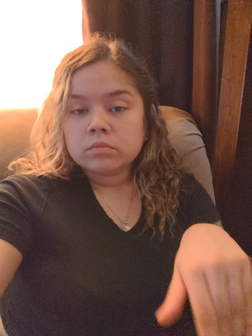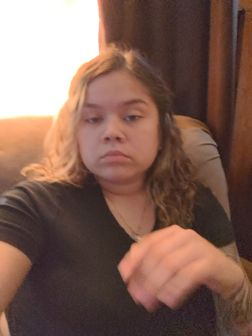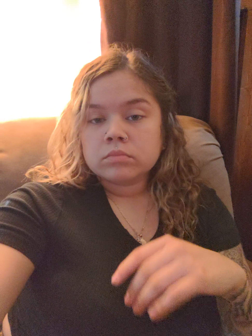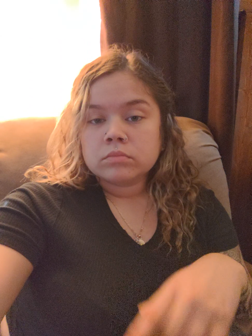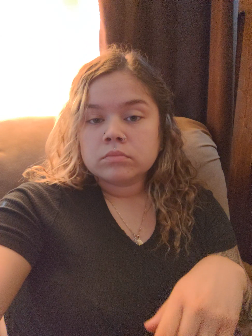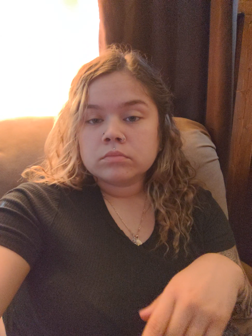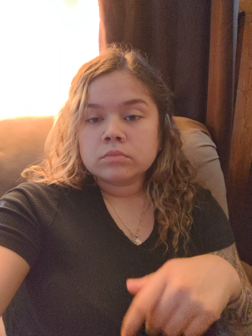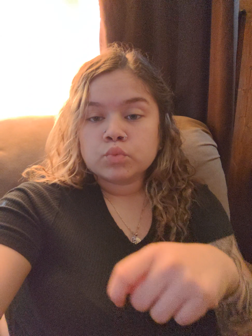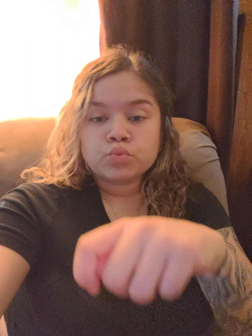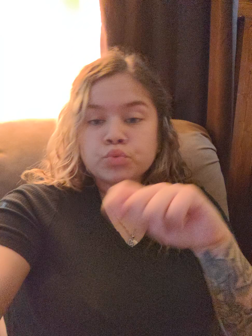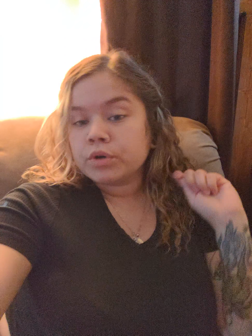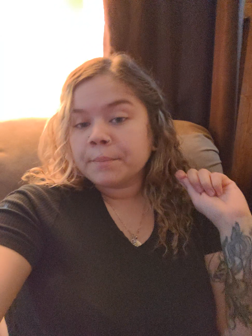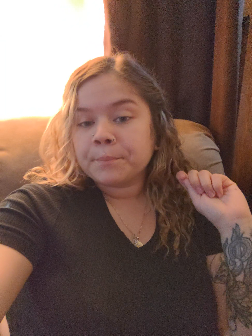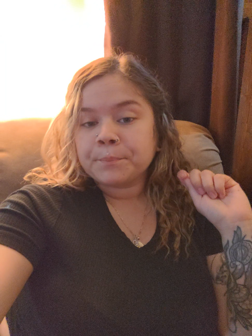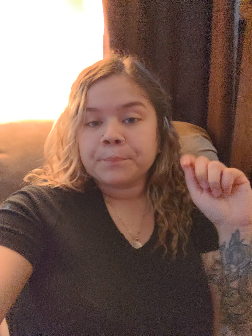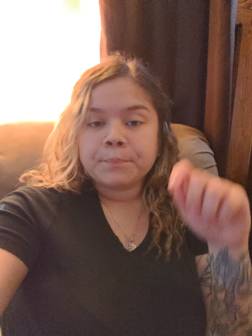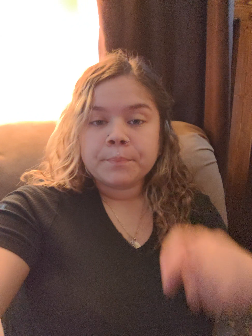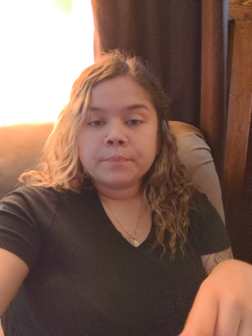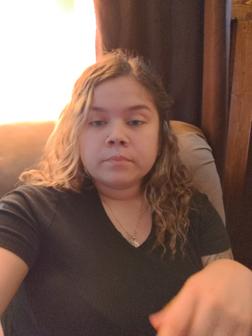rip